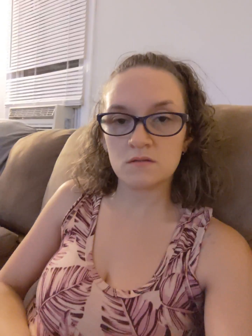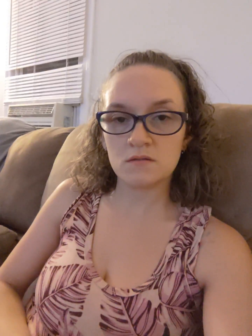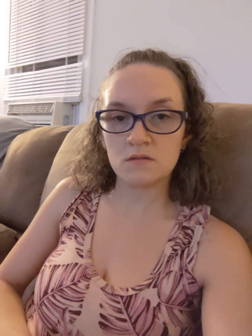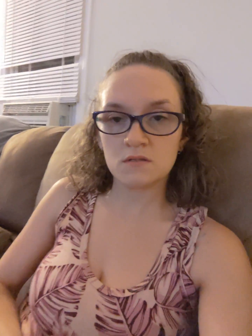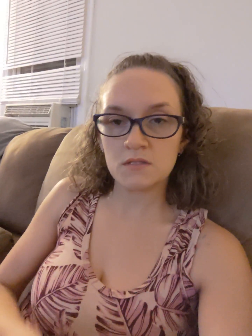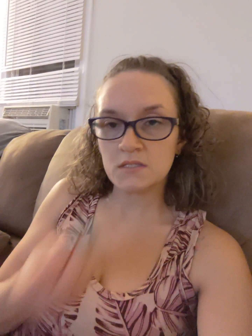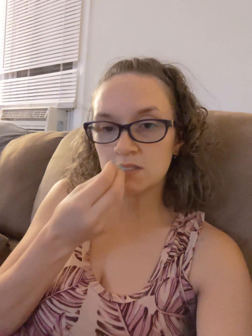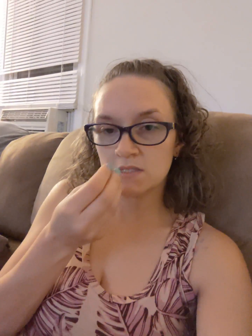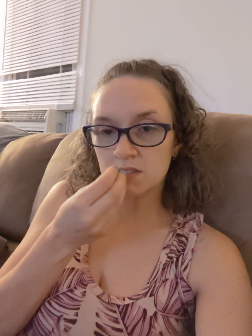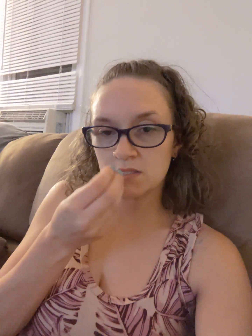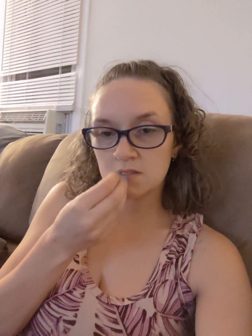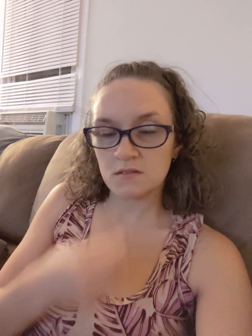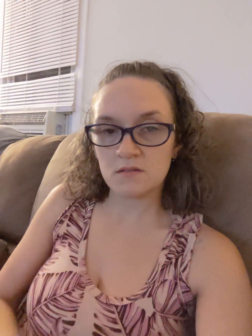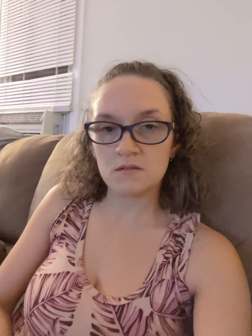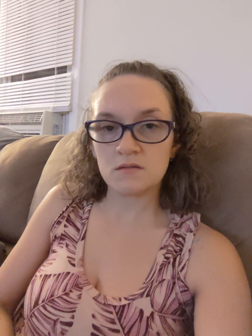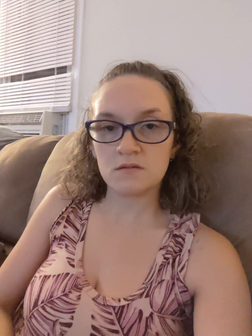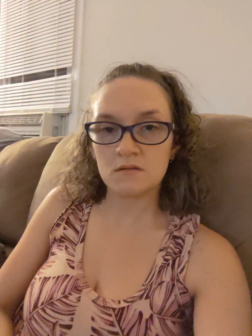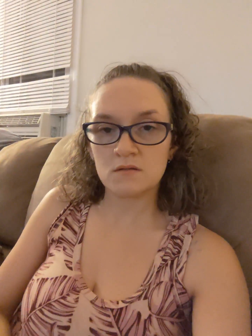eat